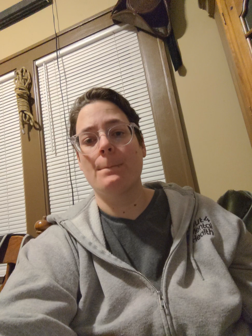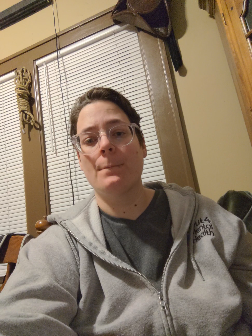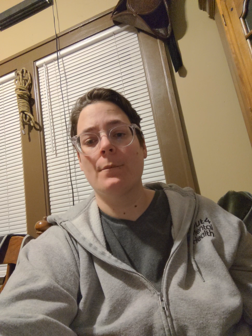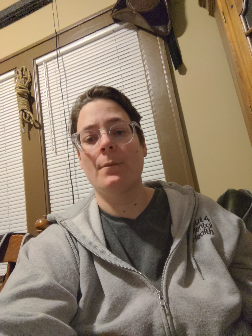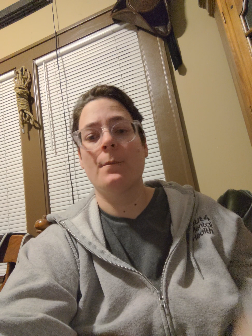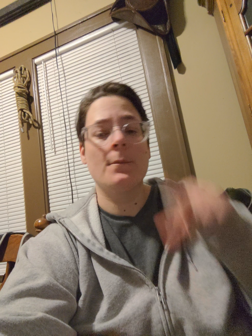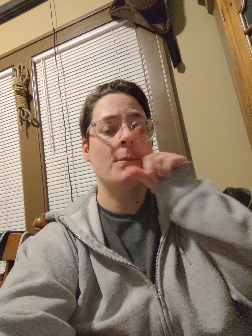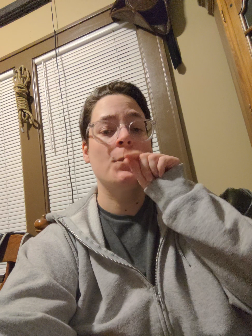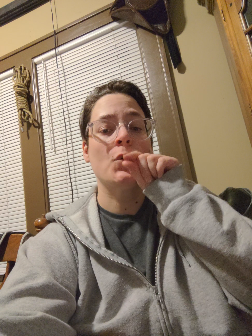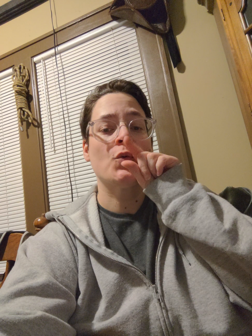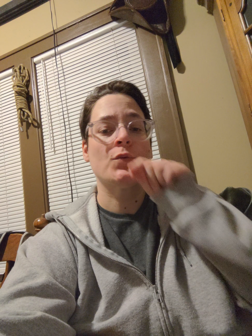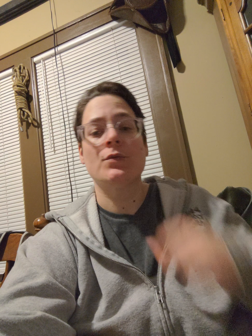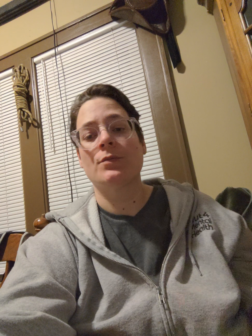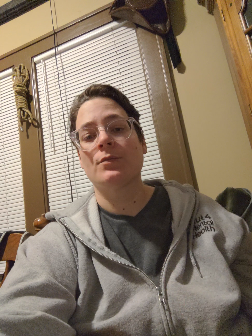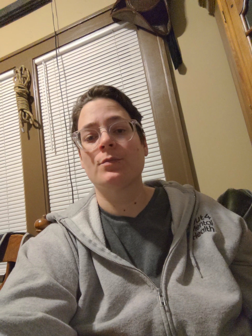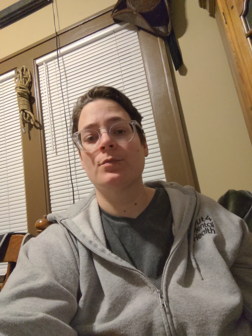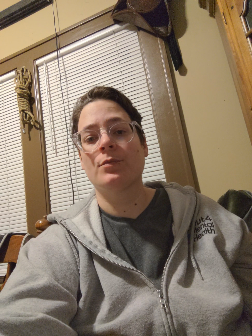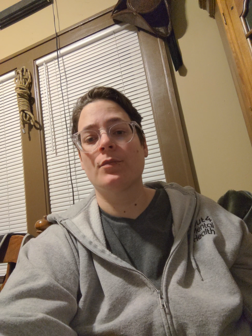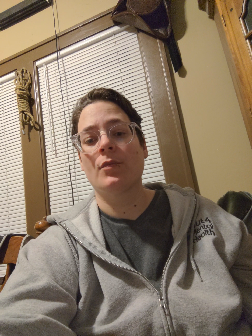bird